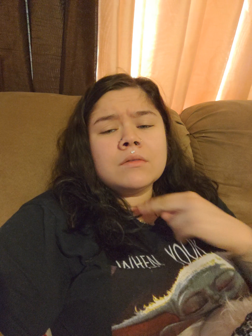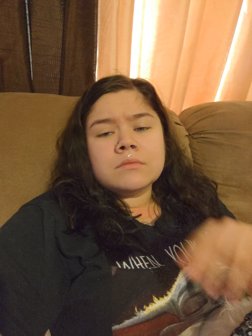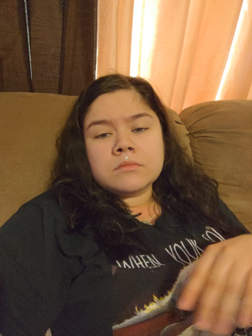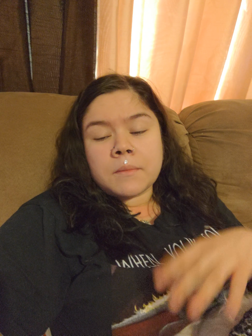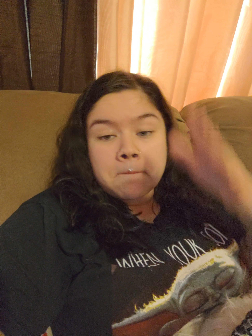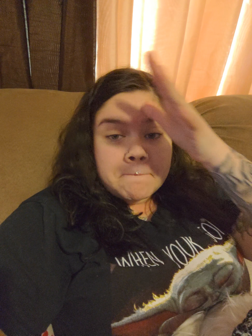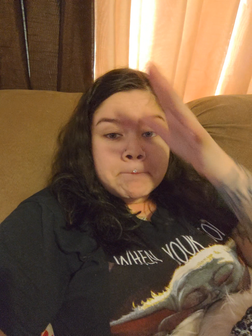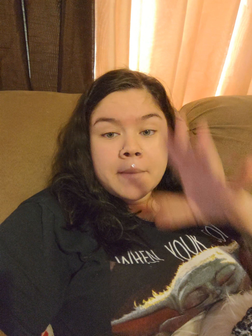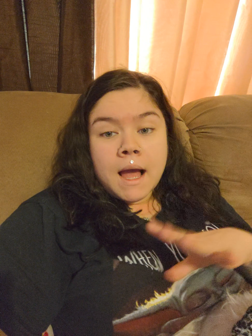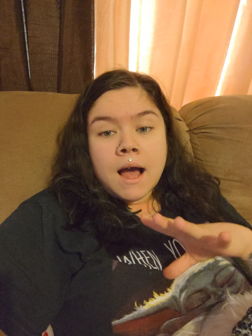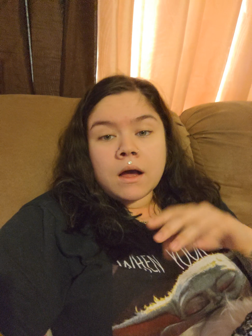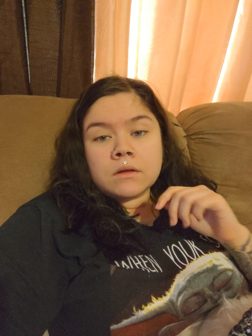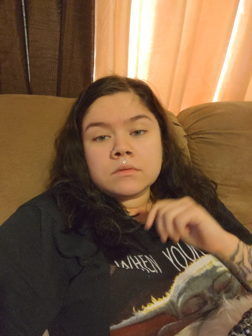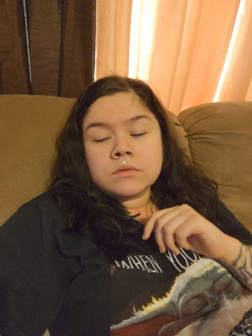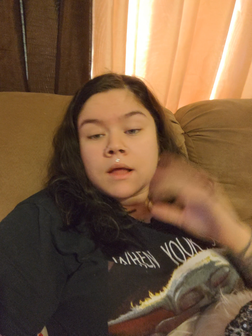man